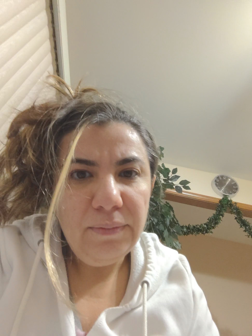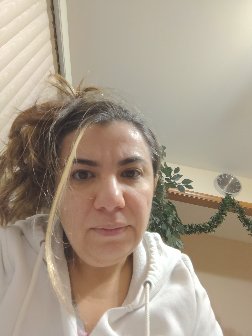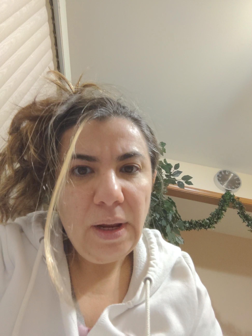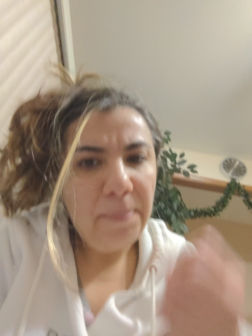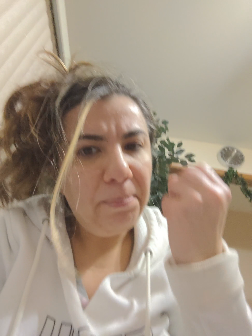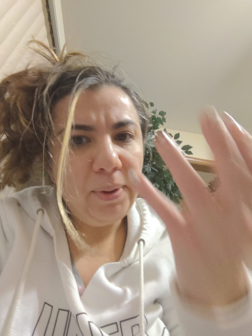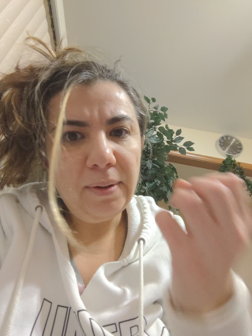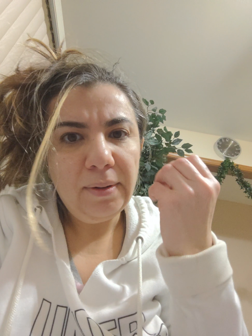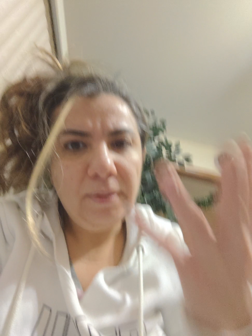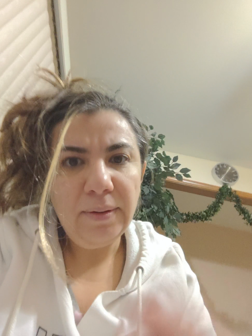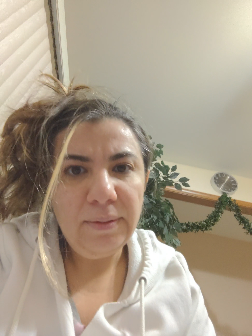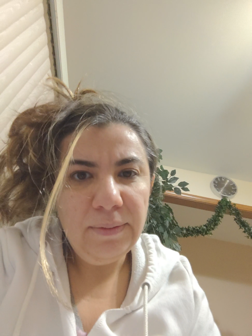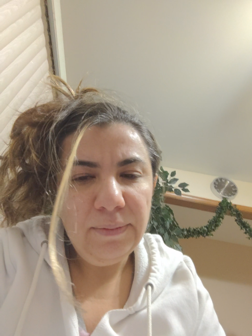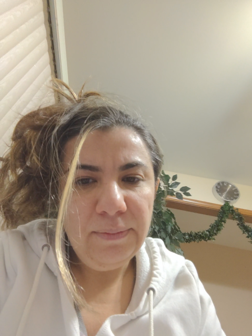many